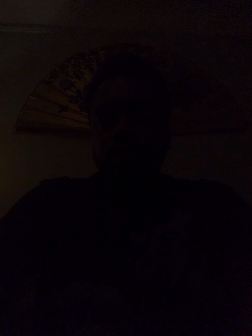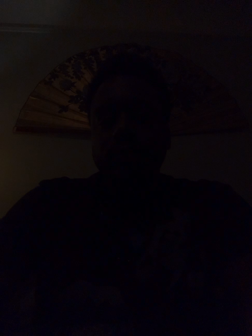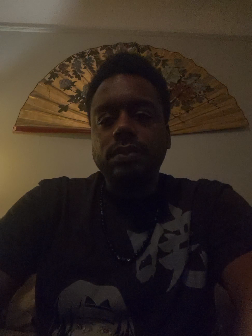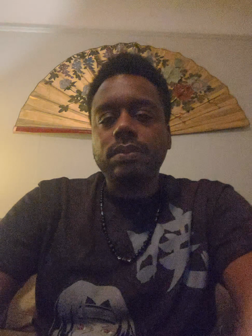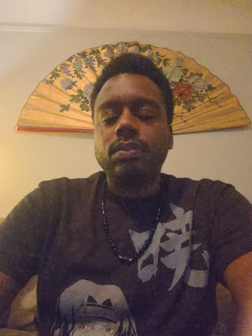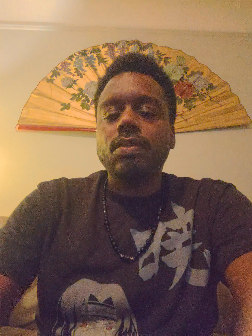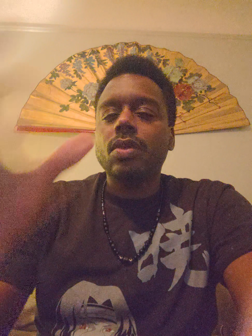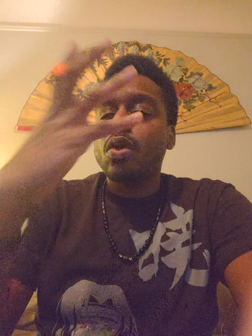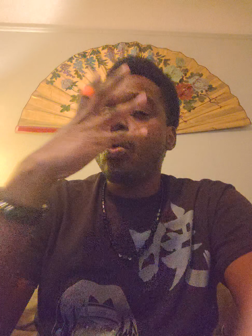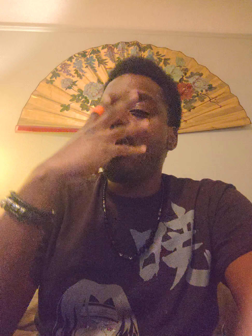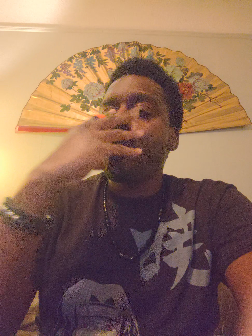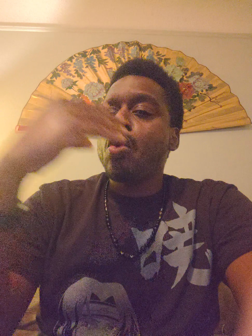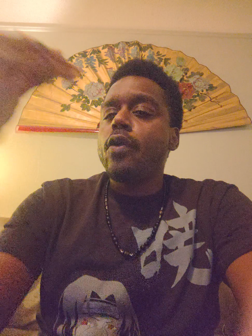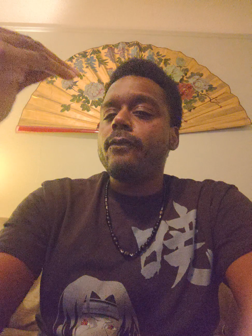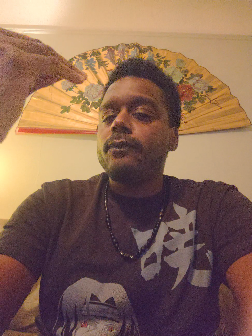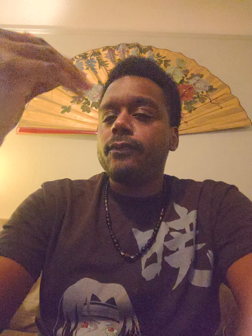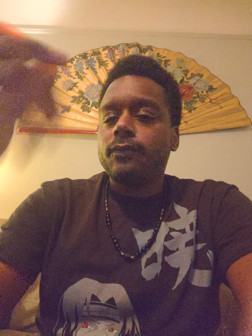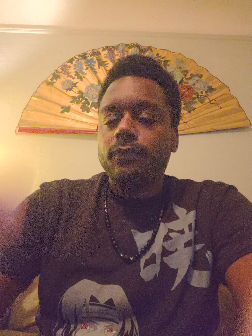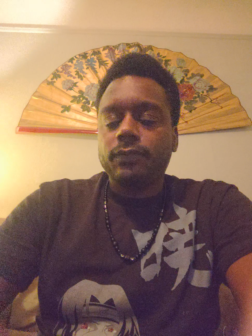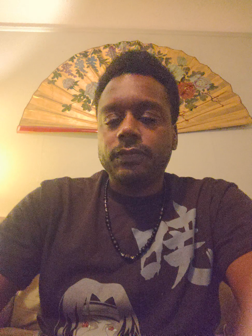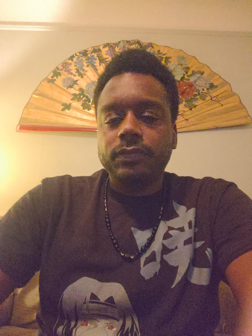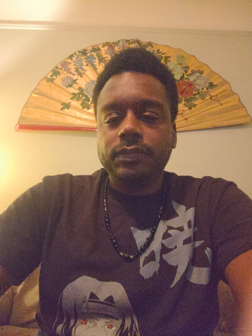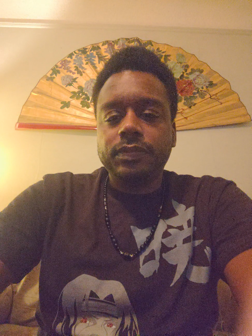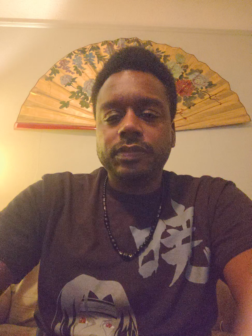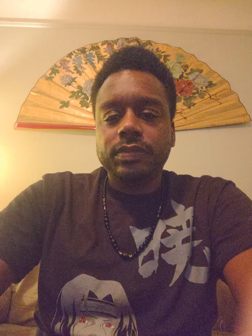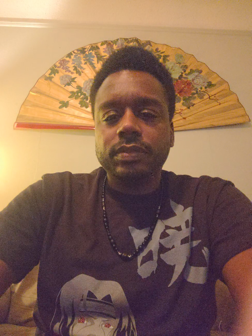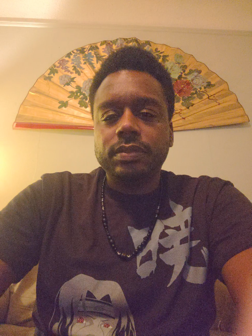wolf